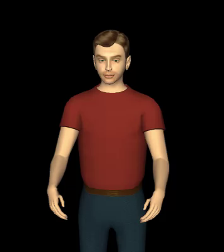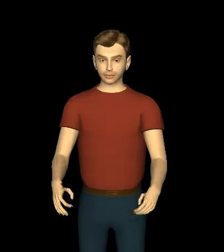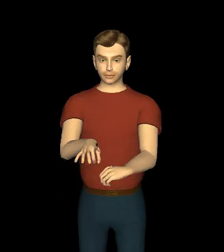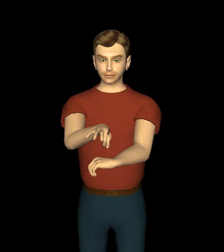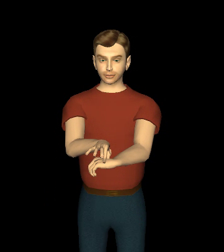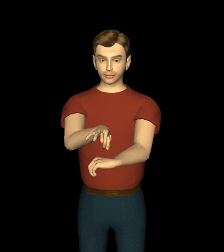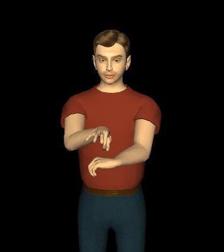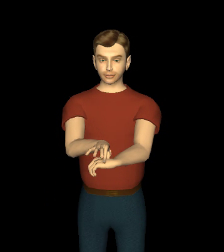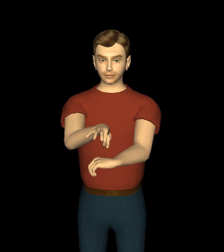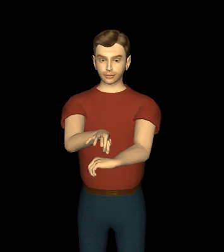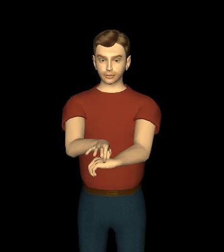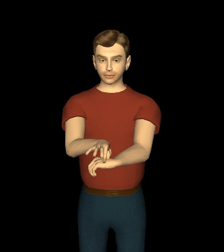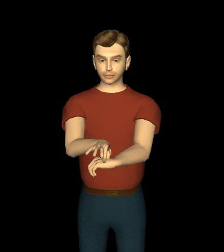مريض